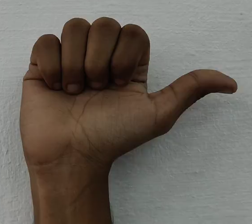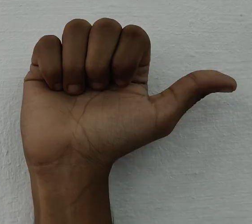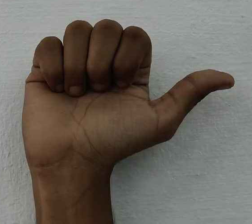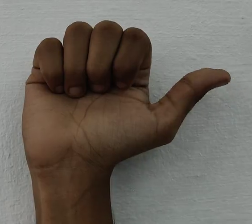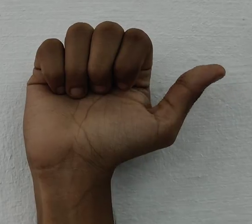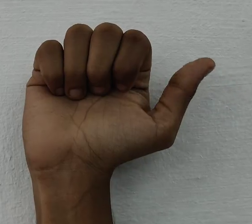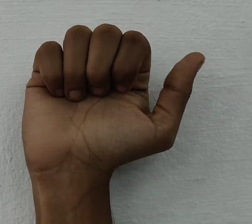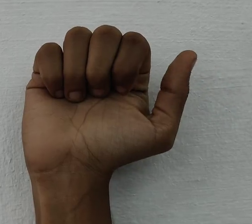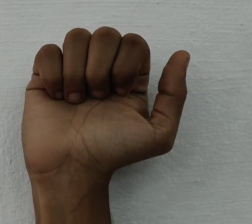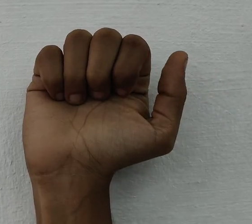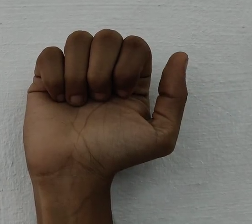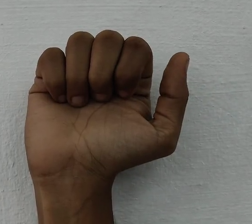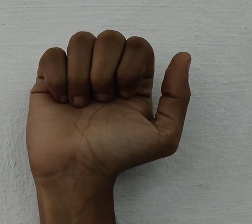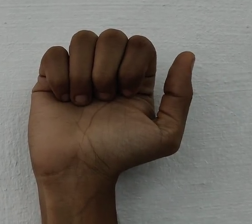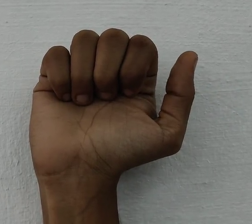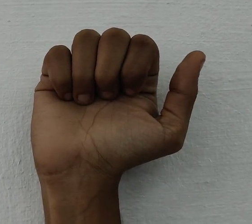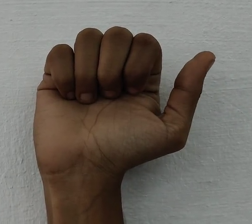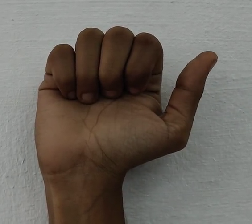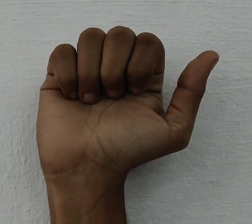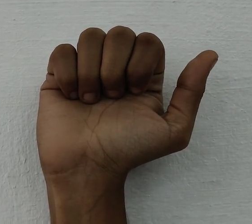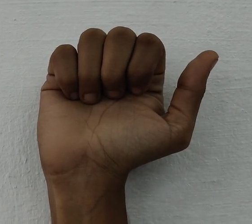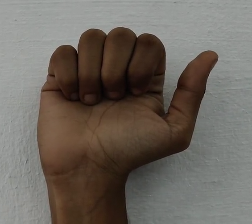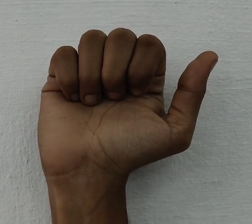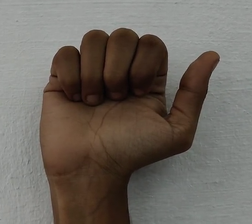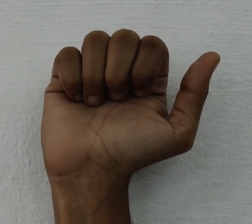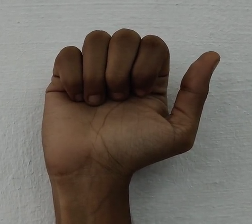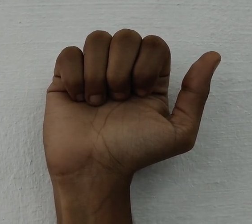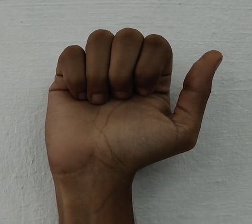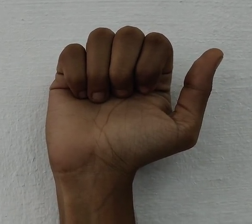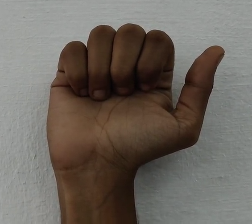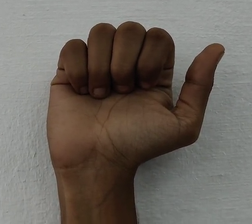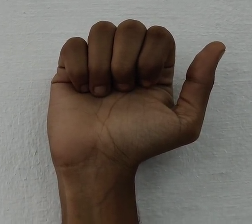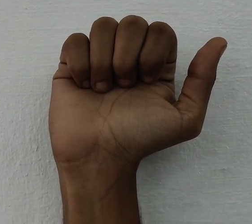ഏ